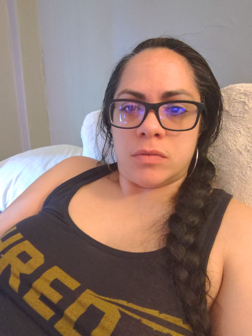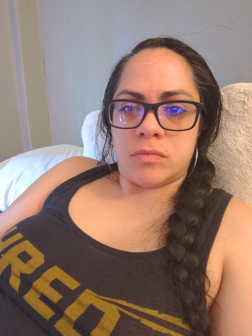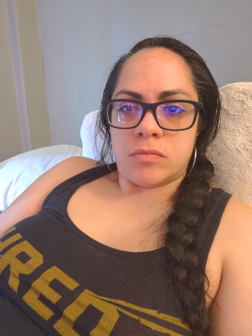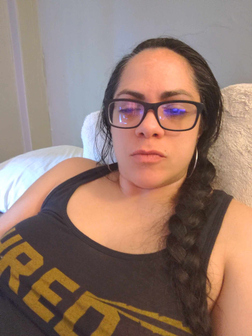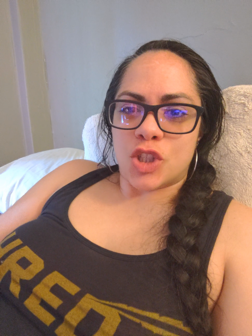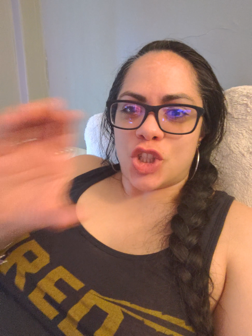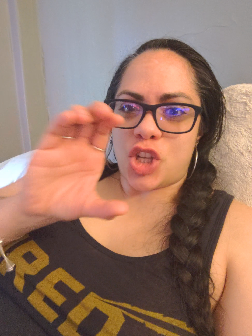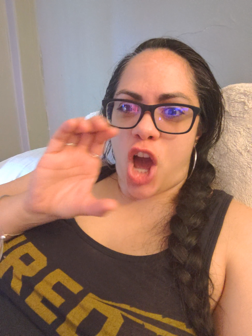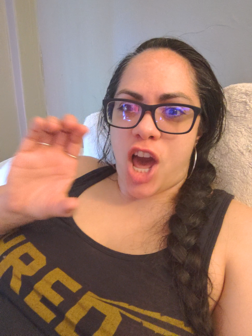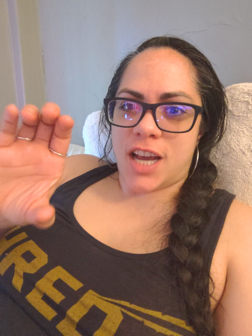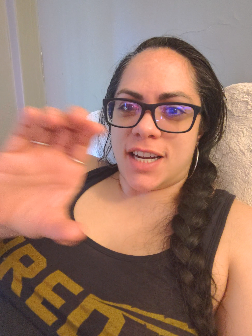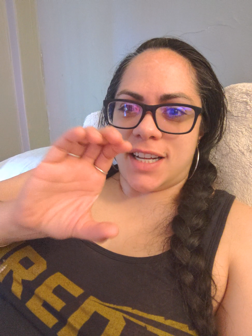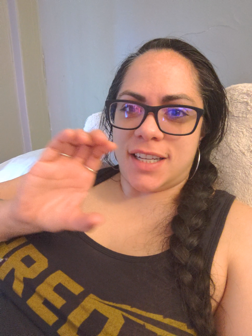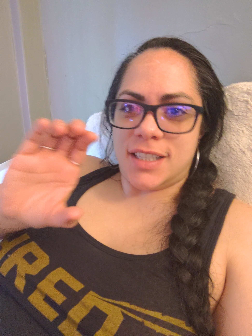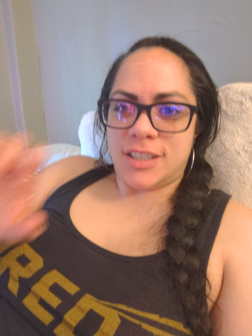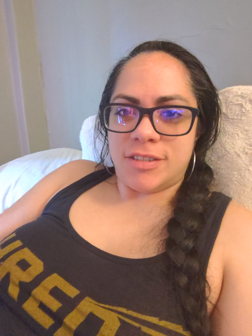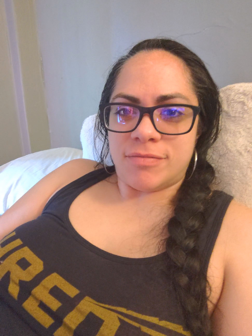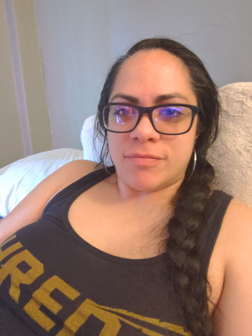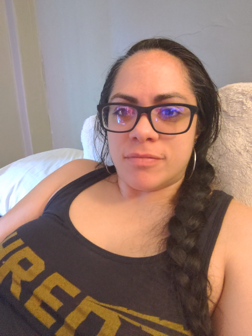chocolate